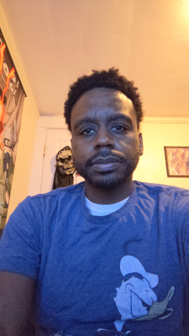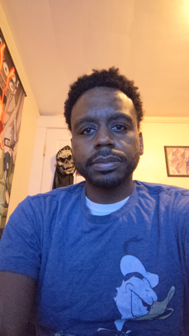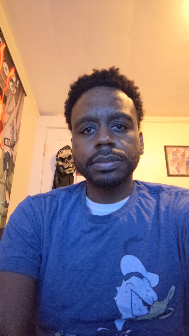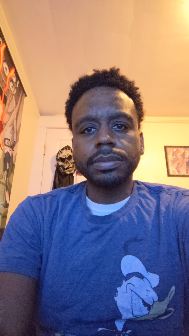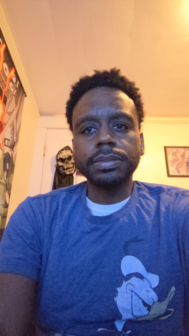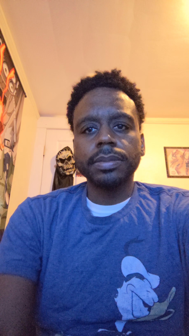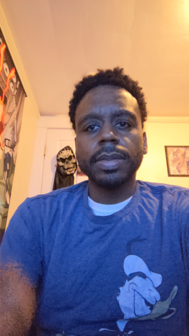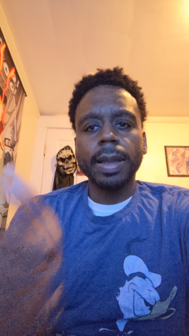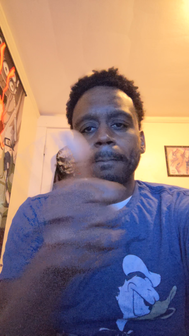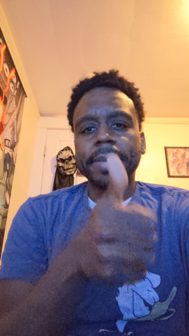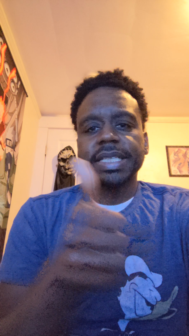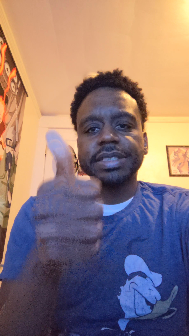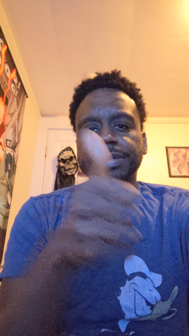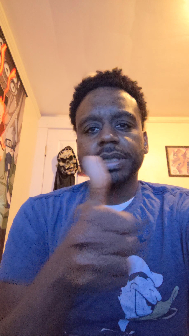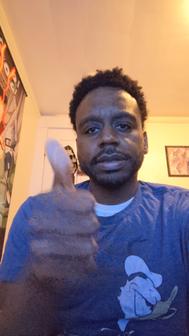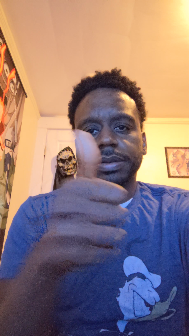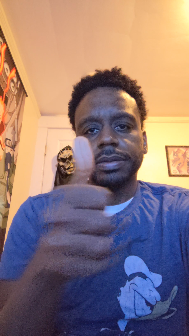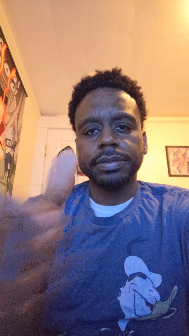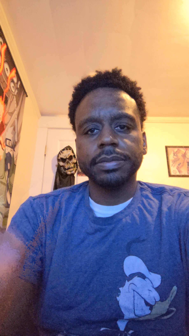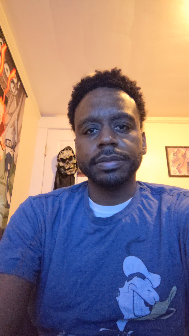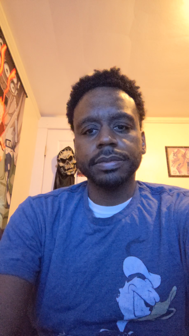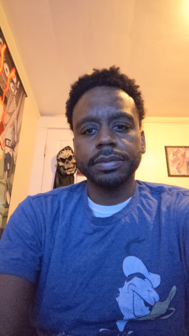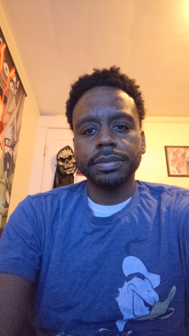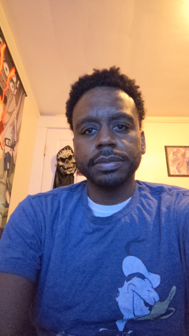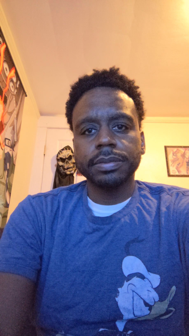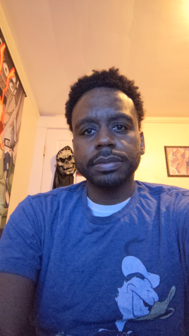basement